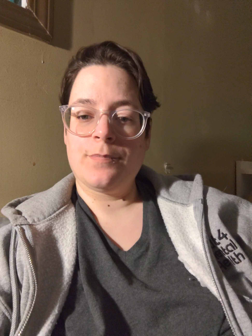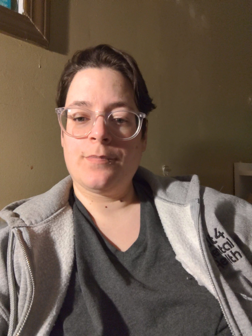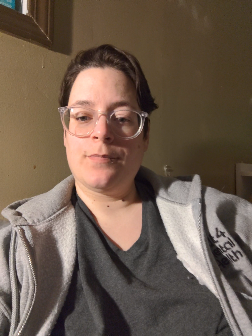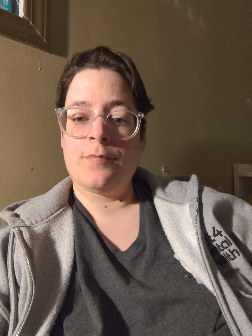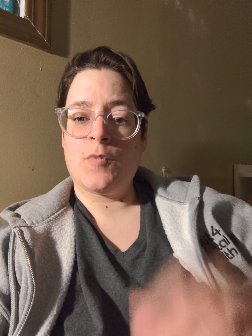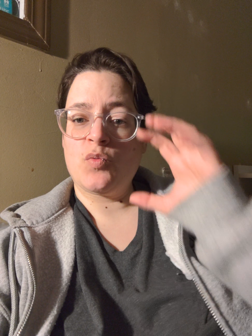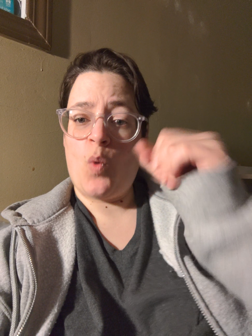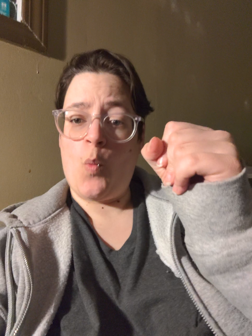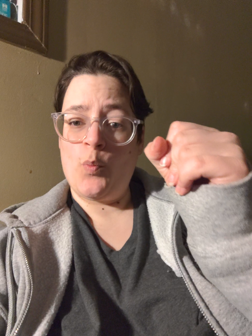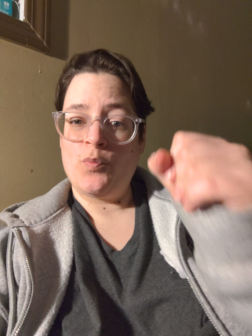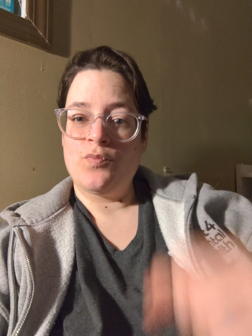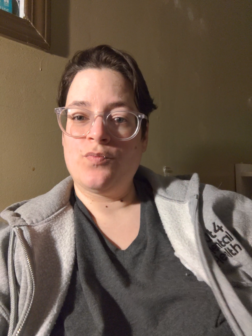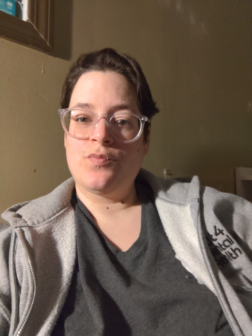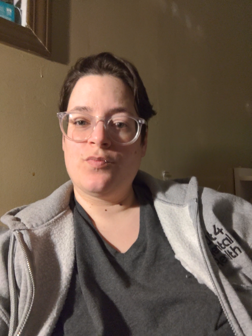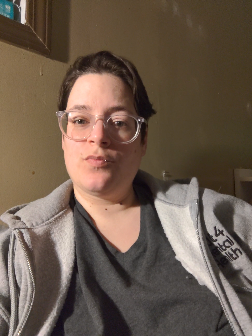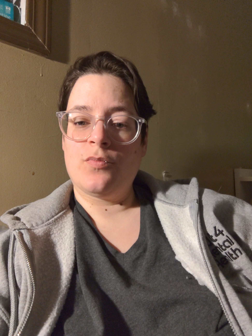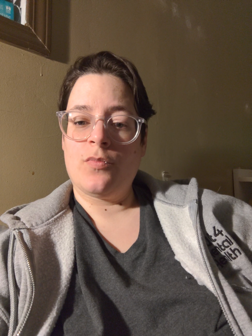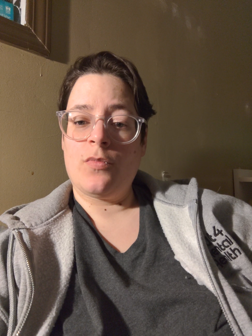go